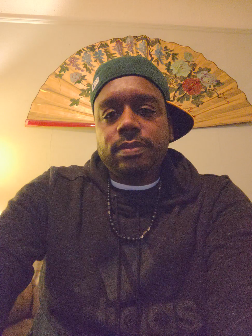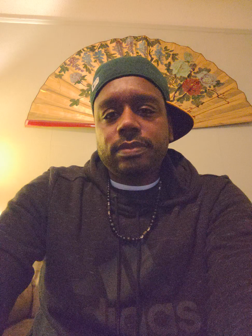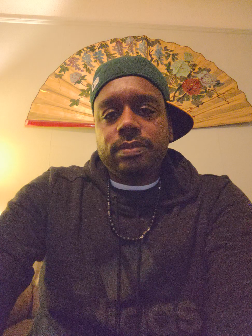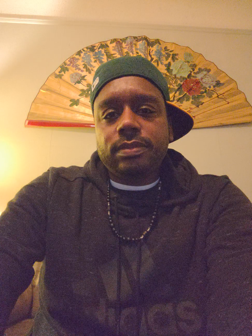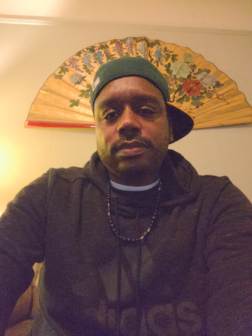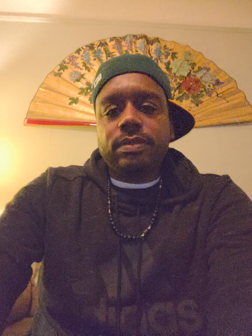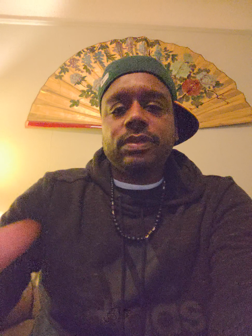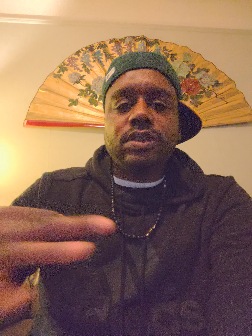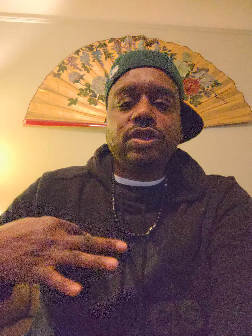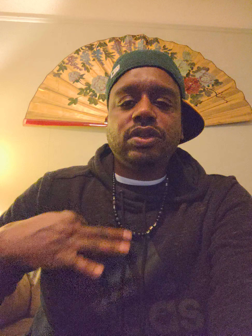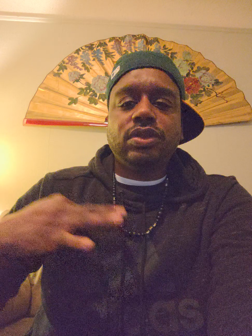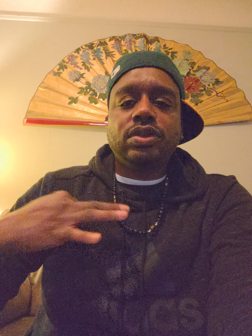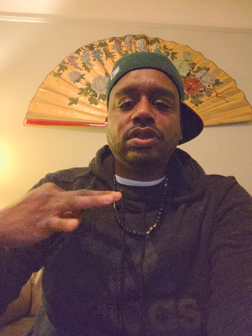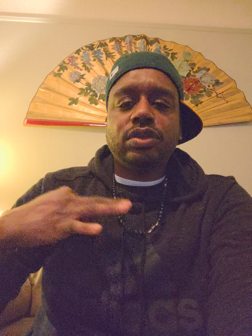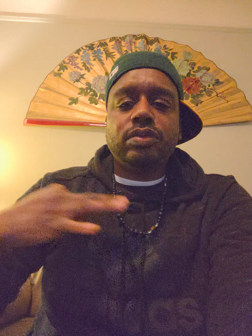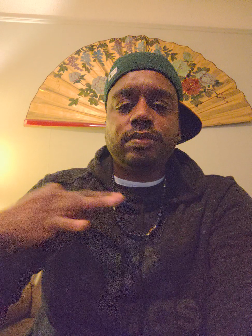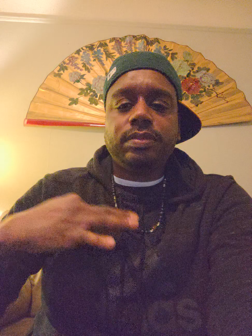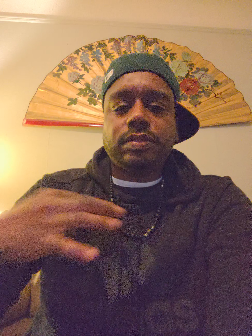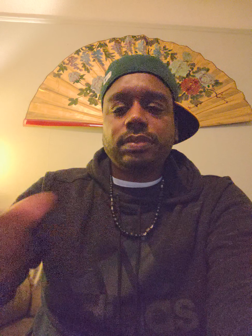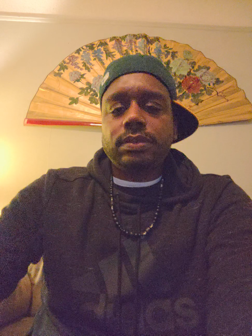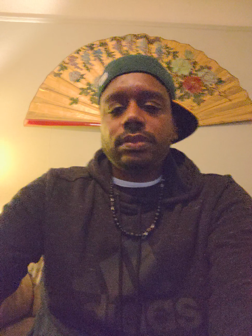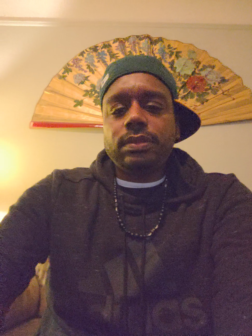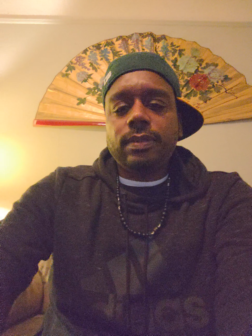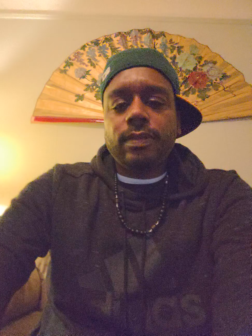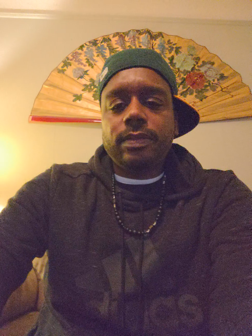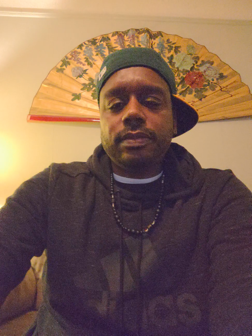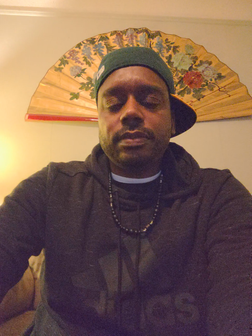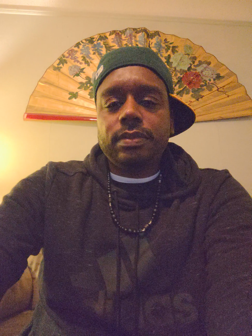shirt